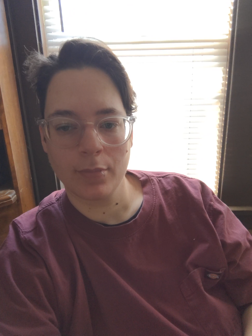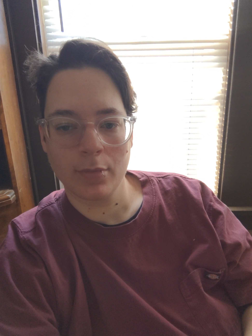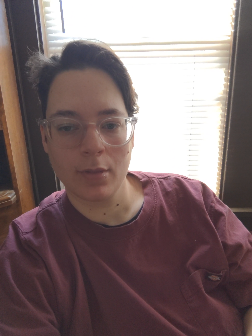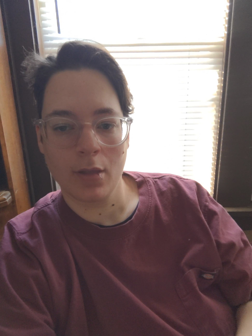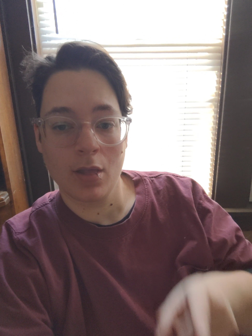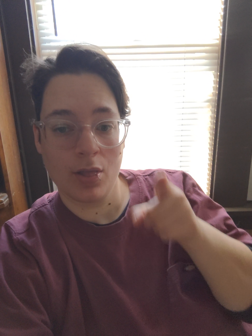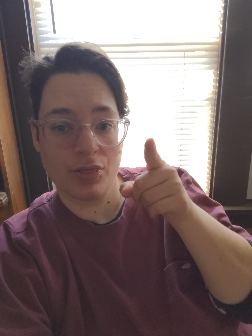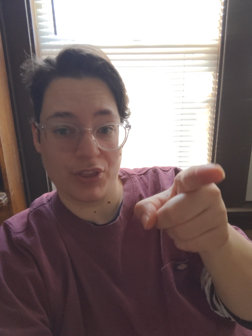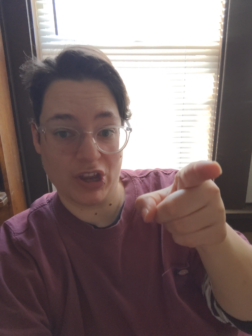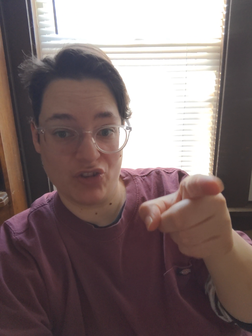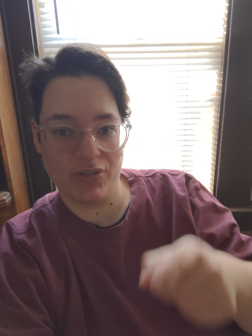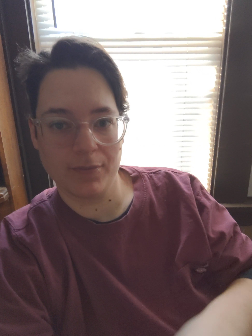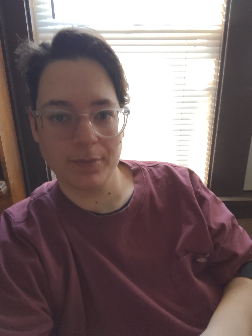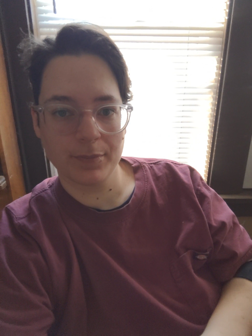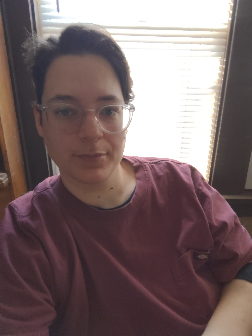there